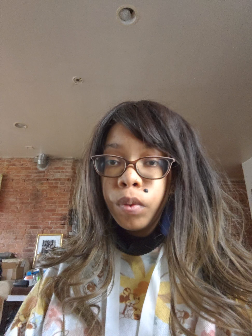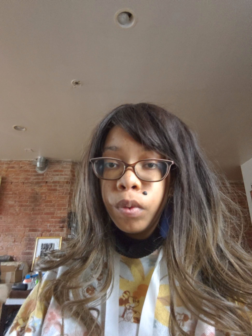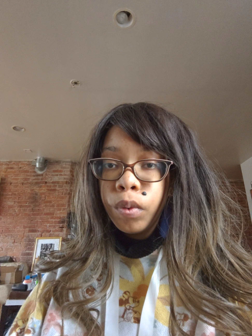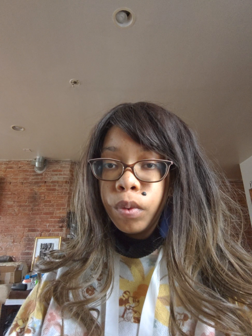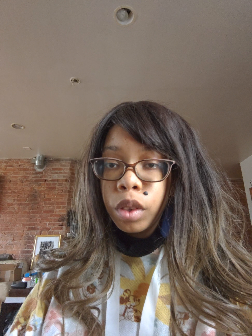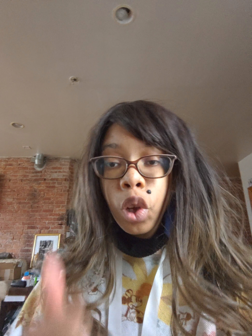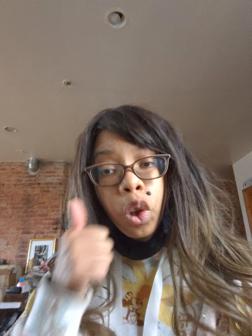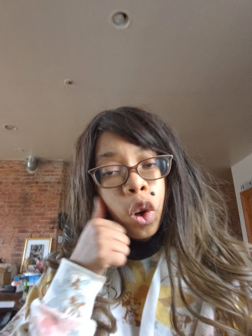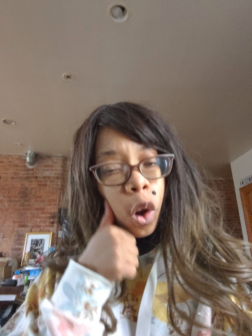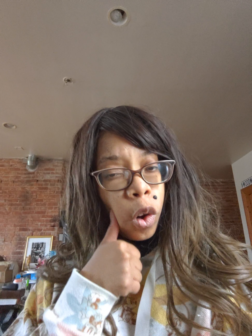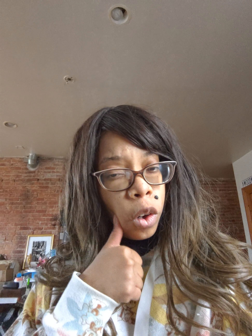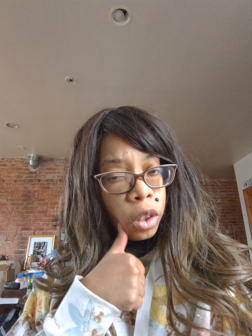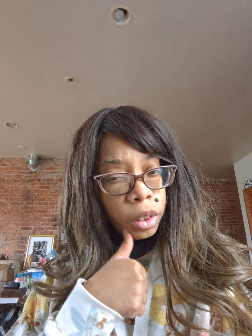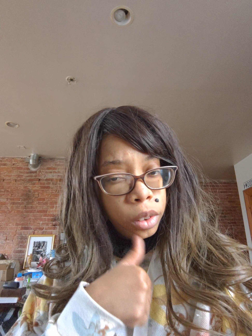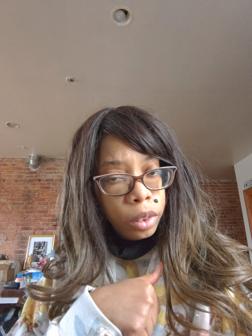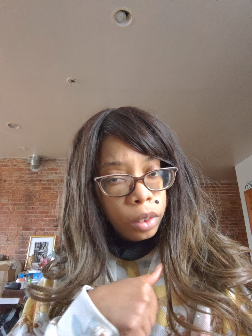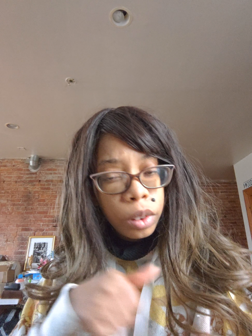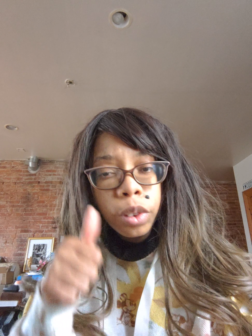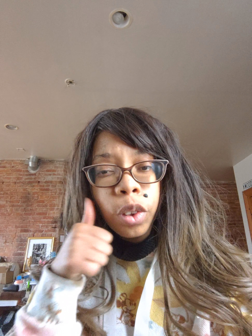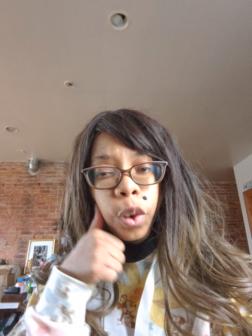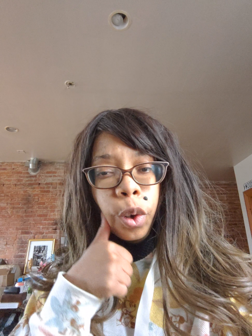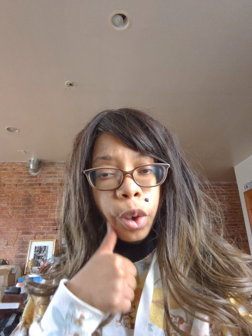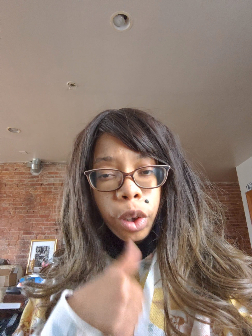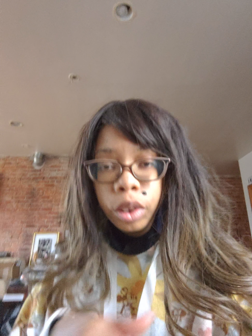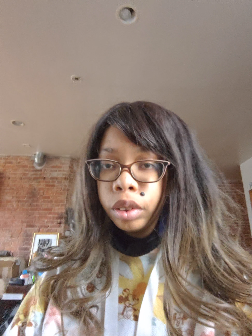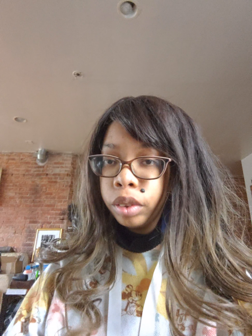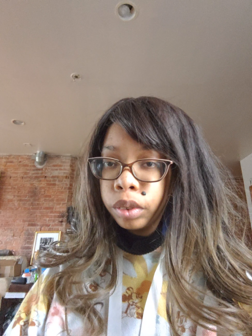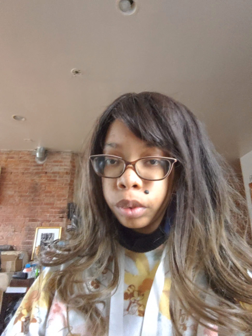girl